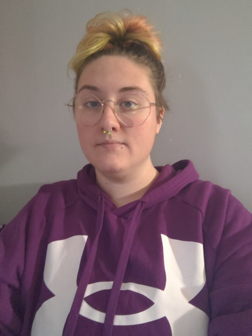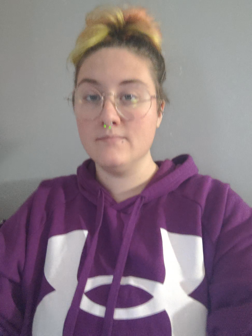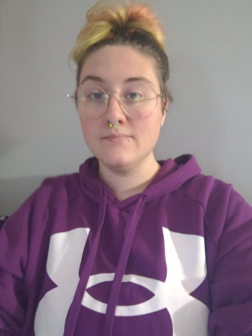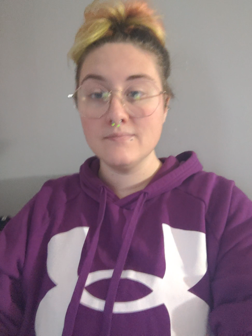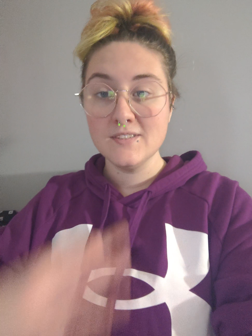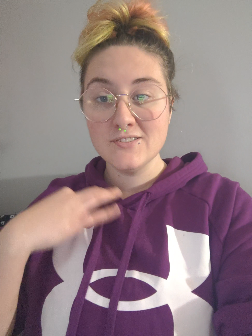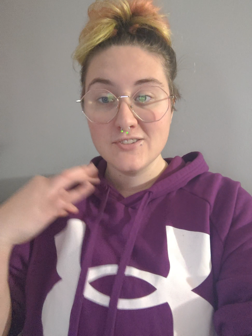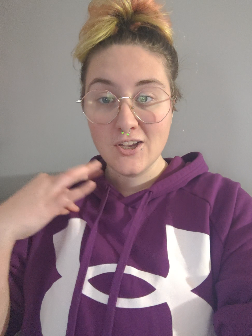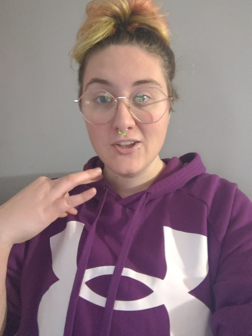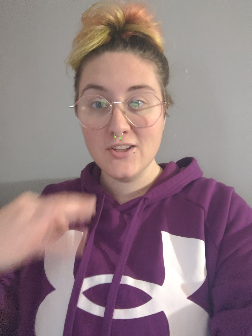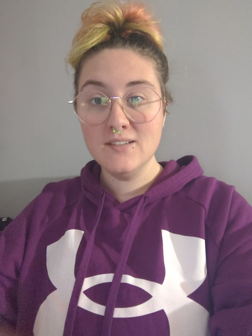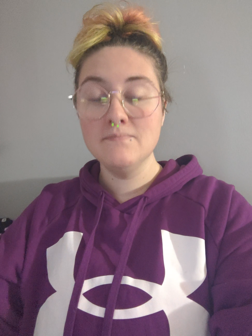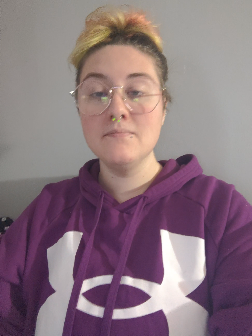shirt